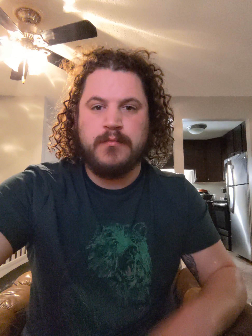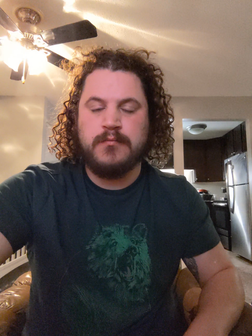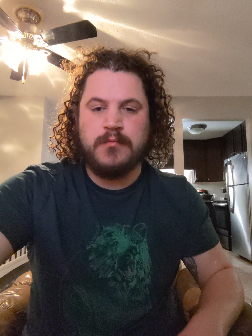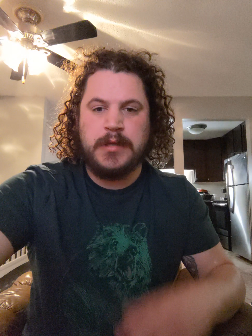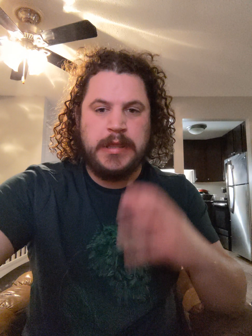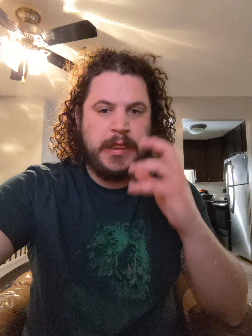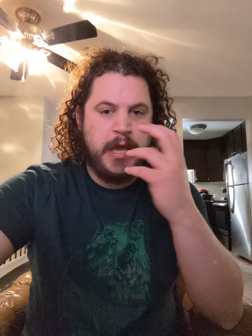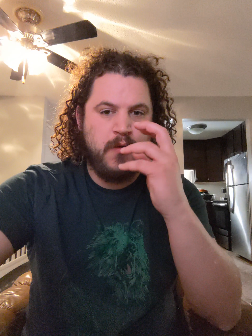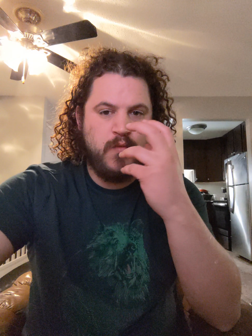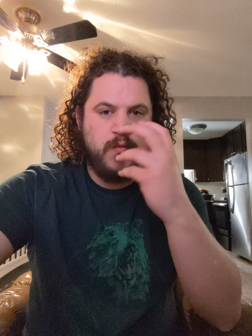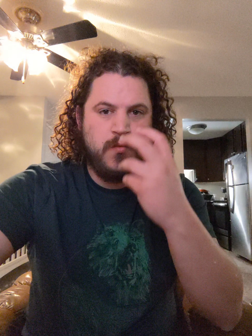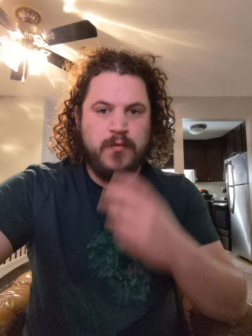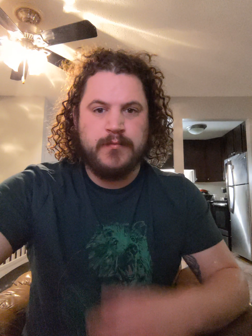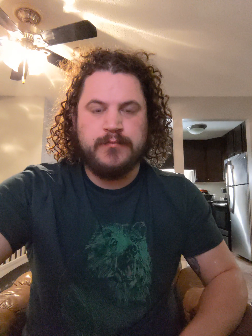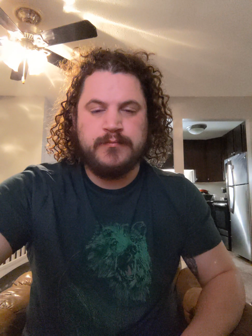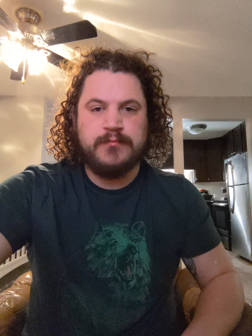clown